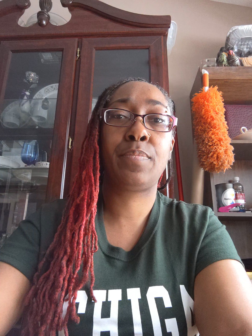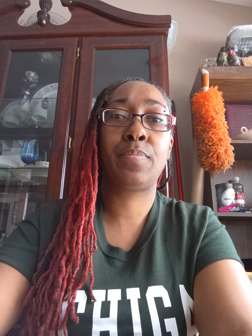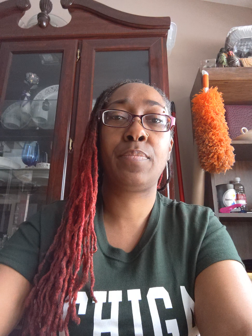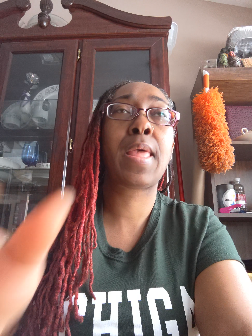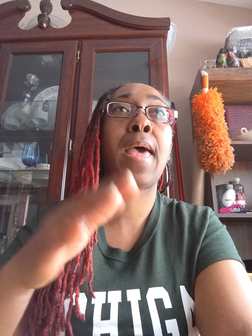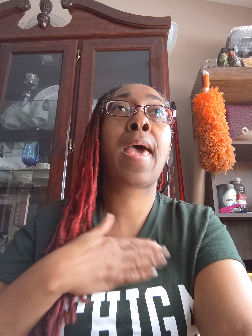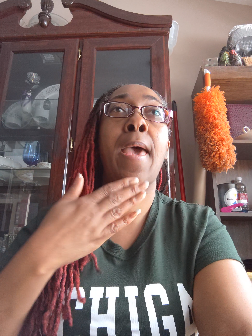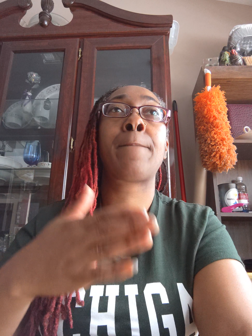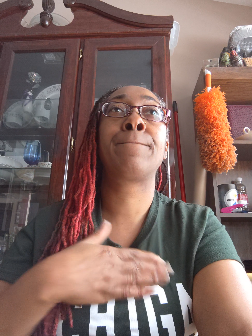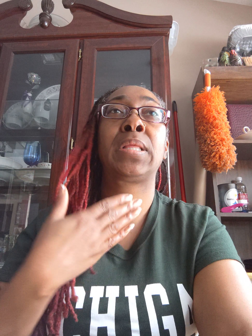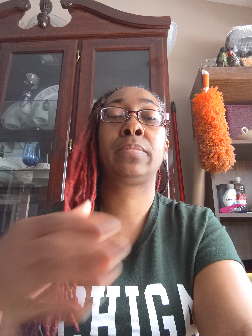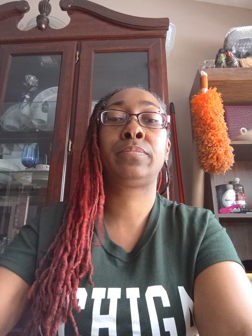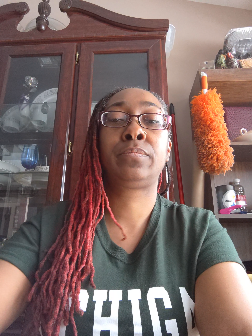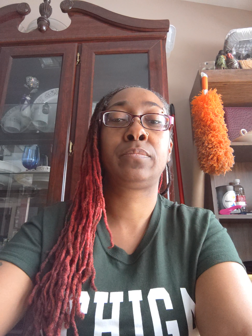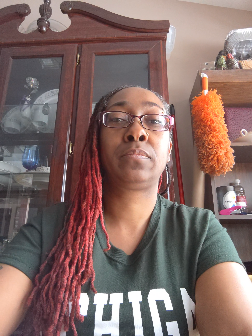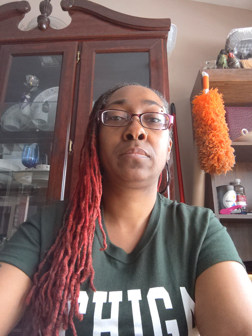happy